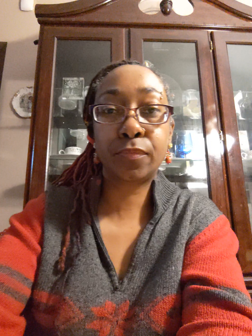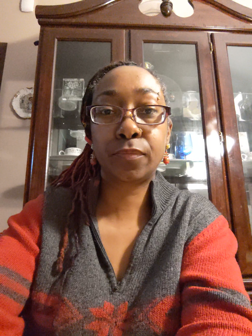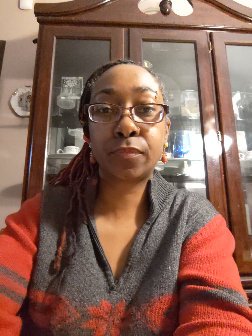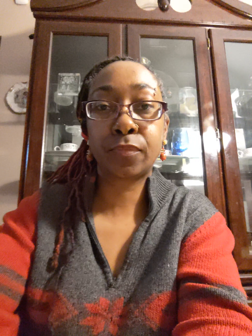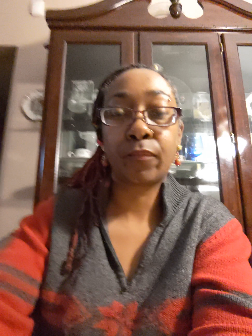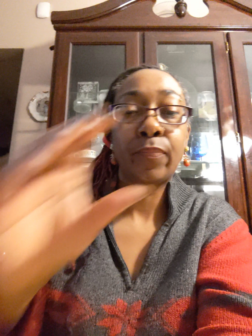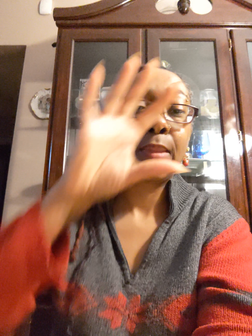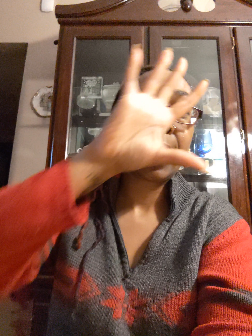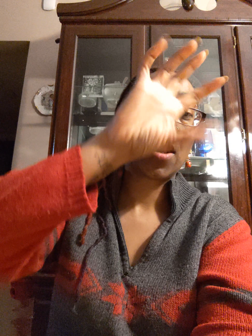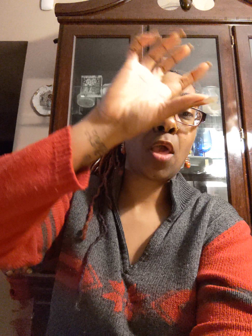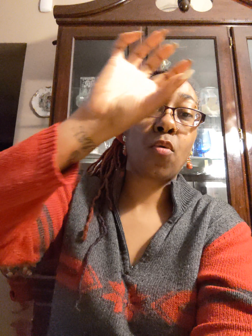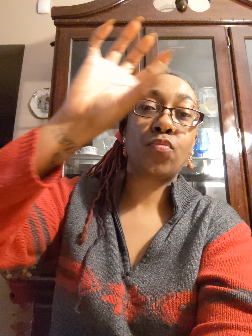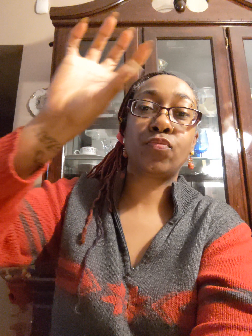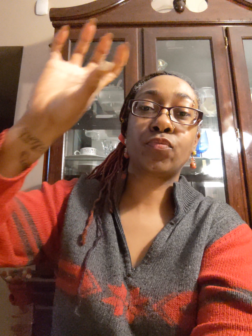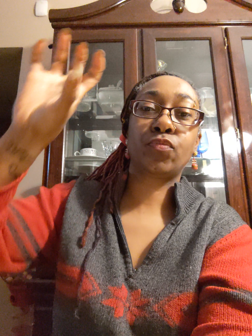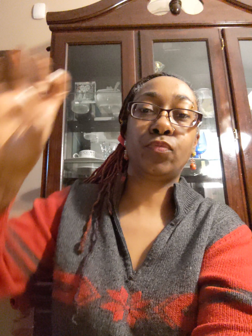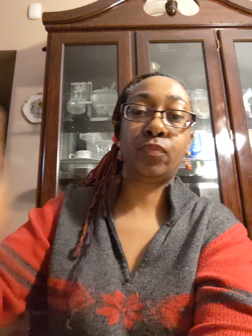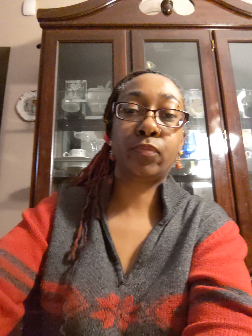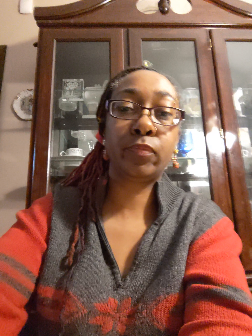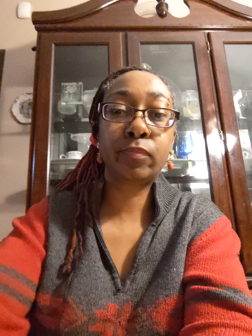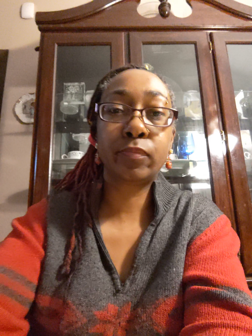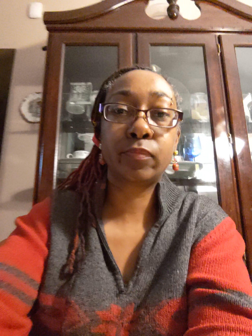cloud